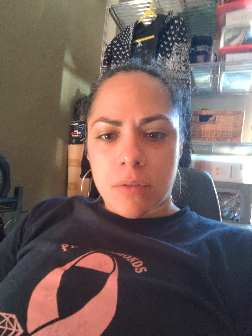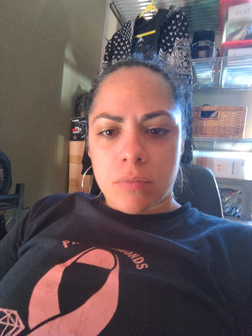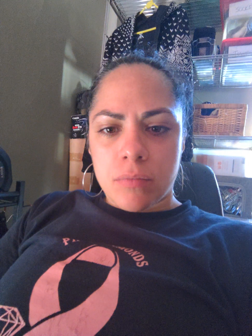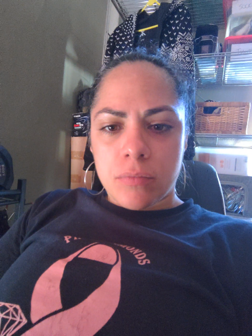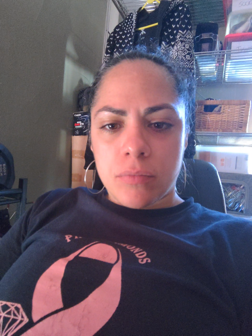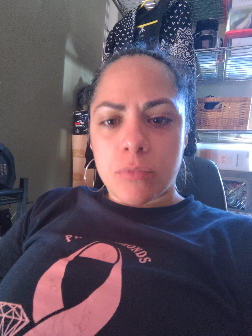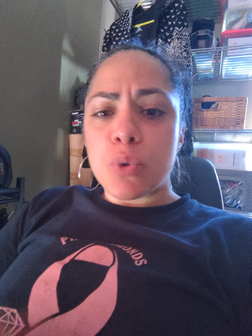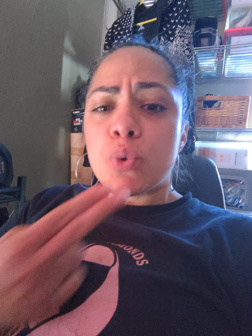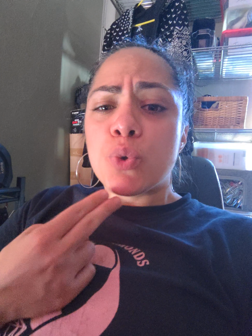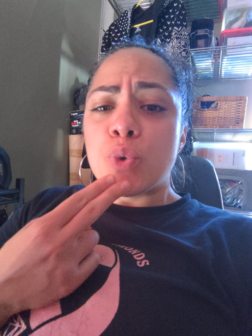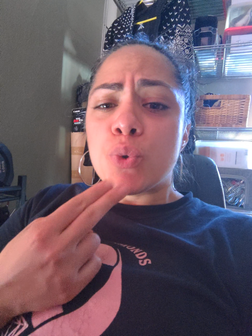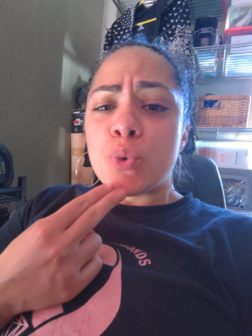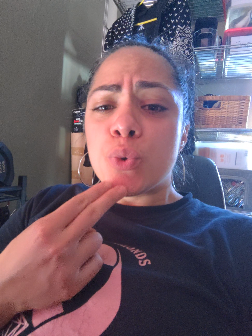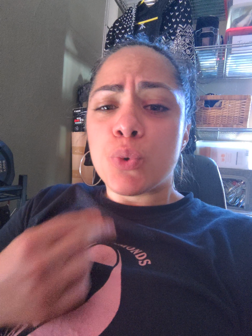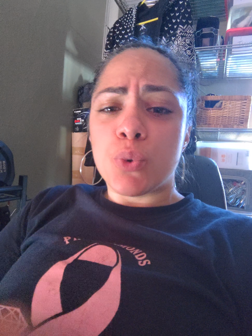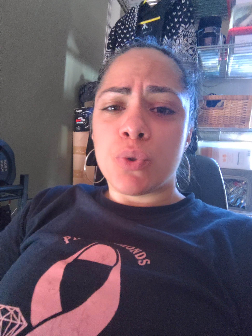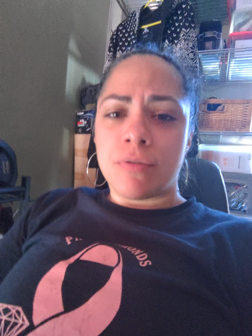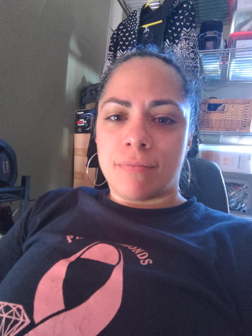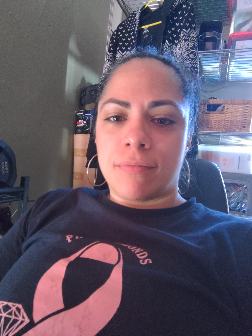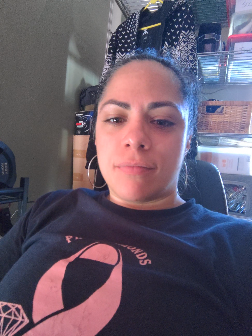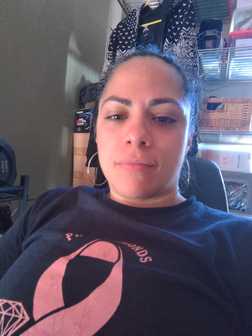cute